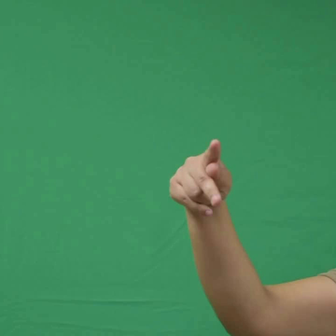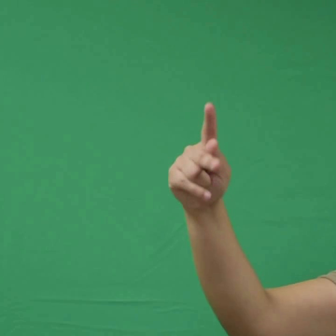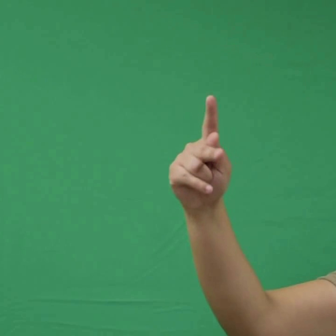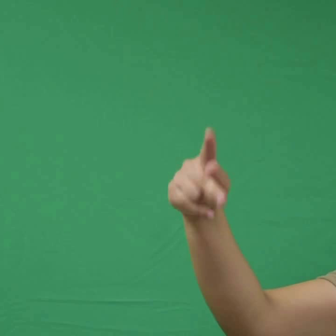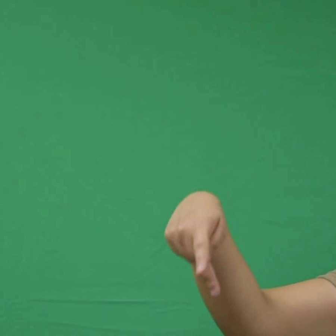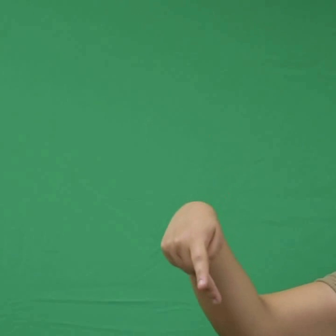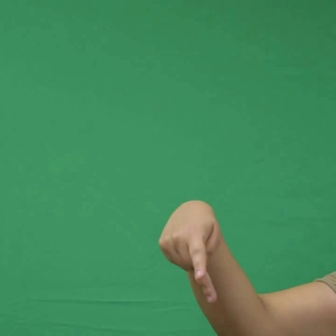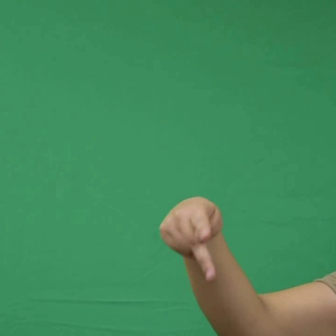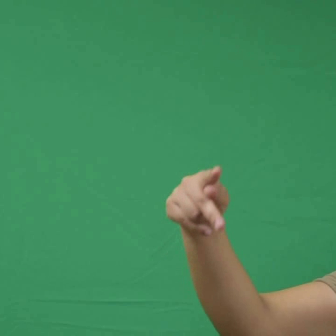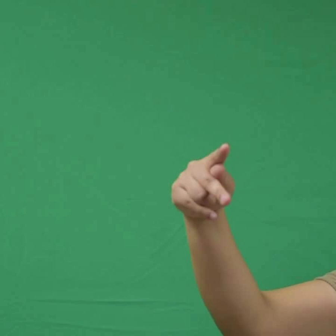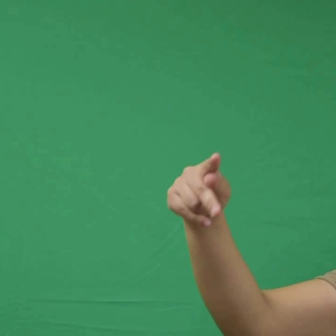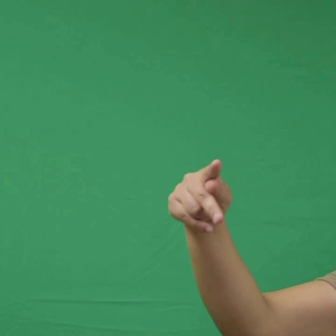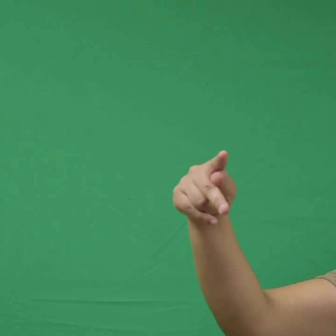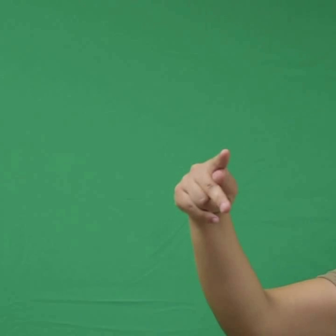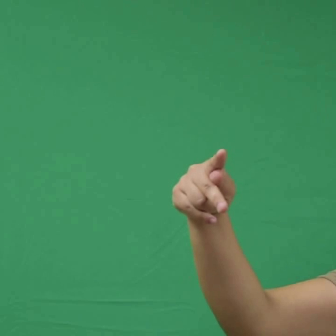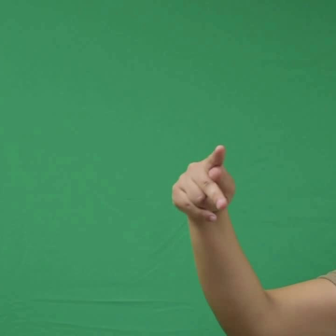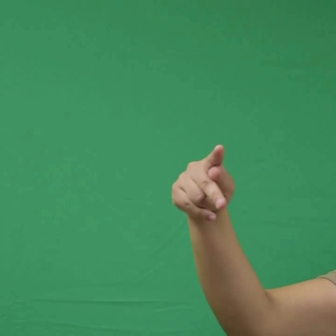K